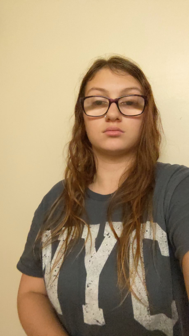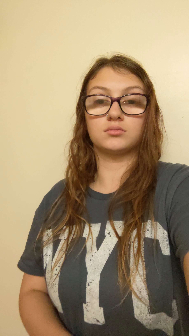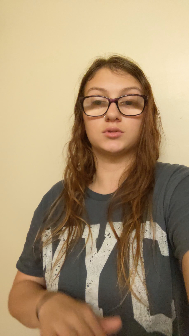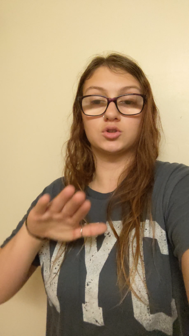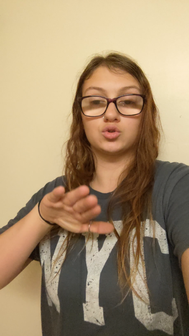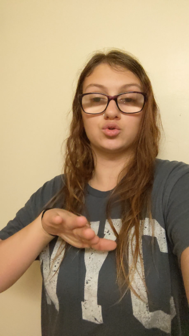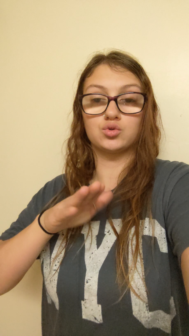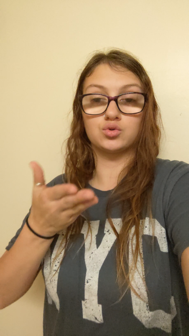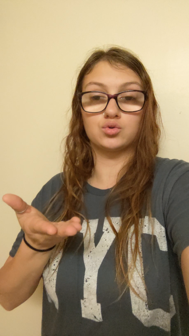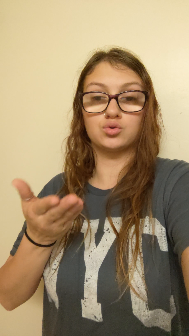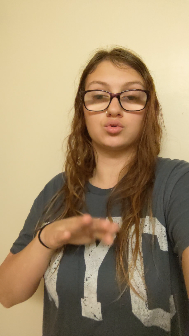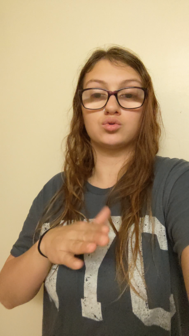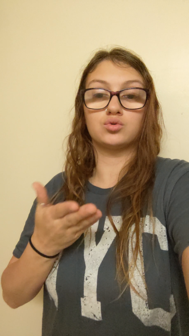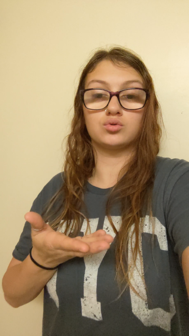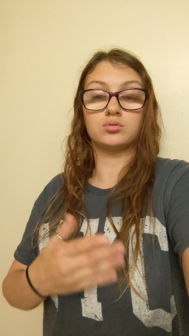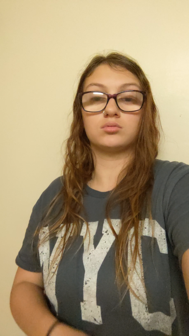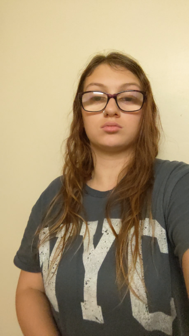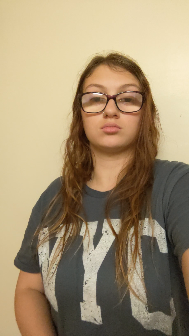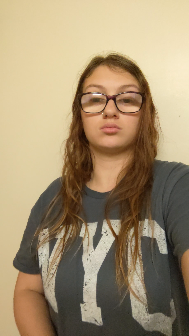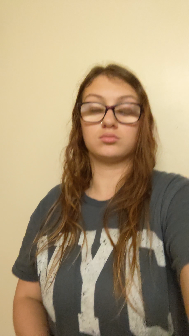cook